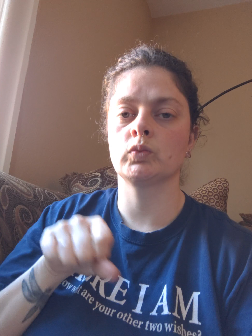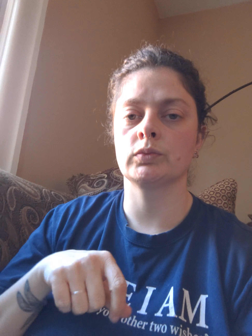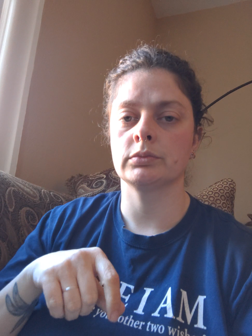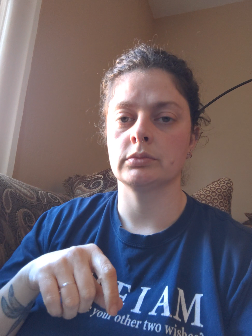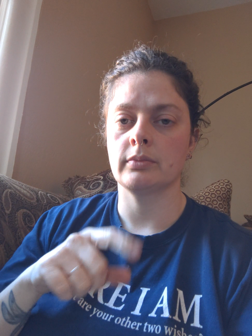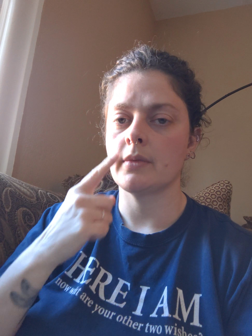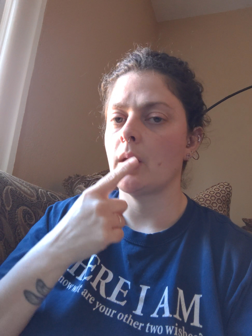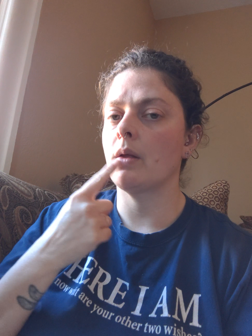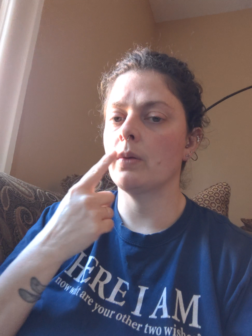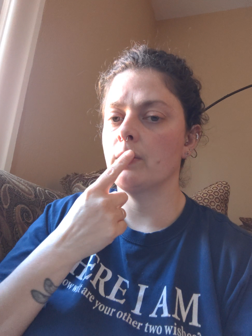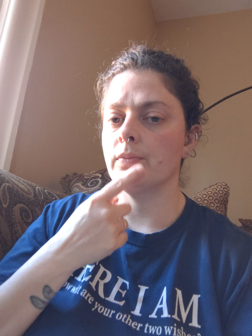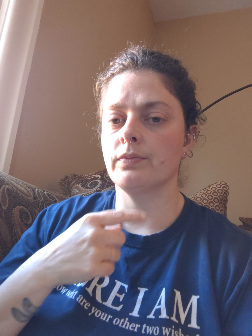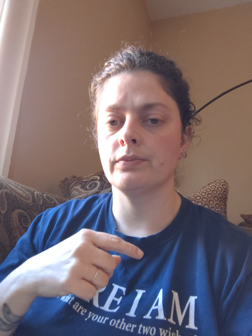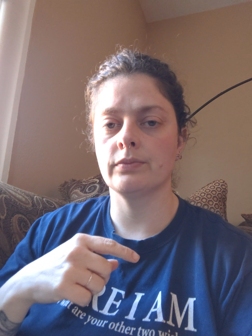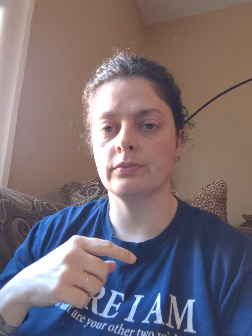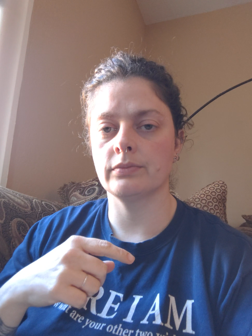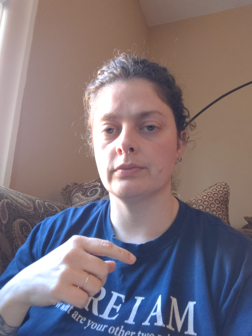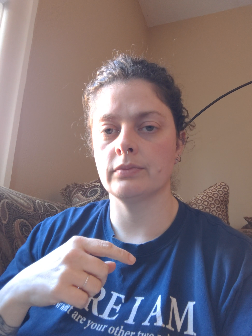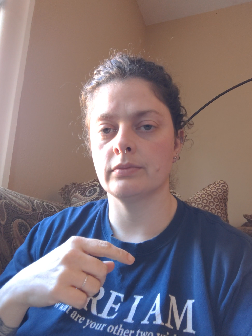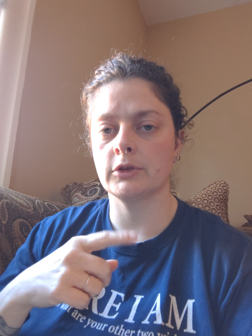mouth